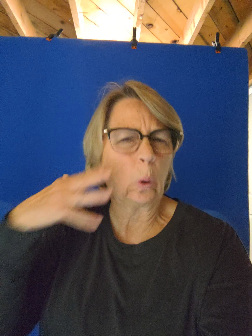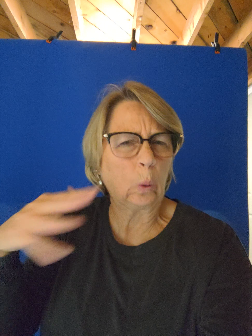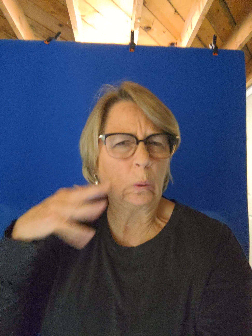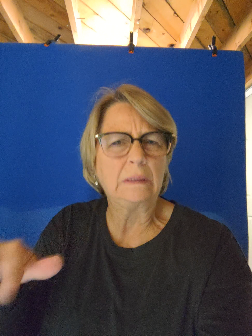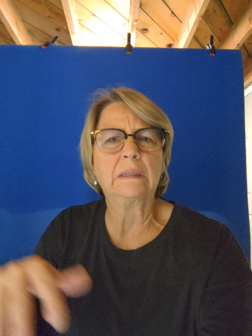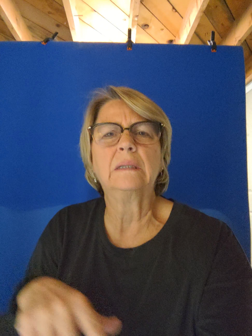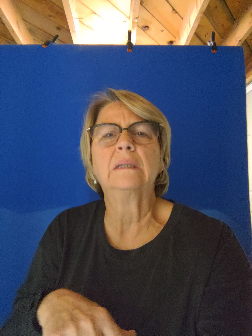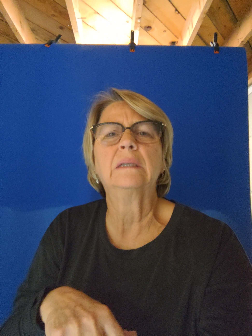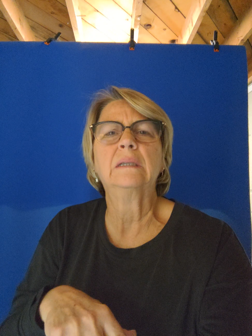noisy